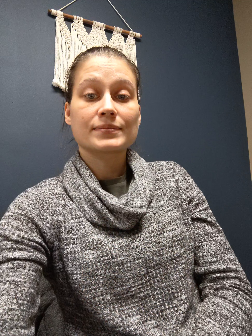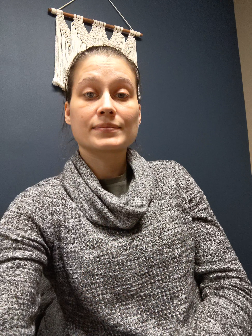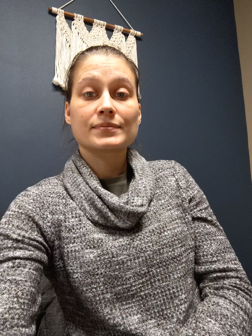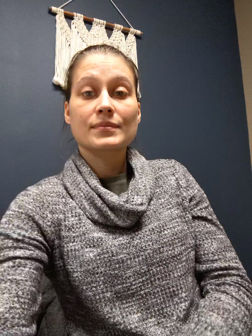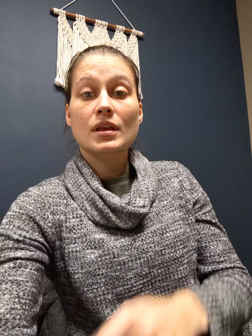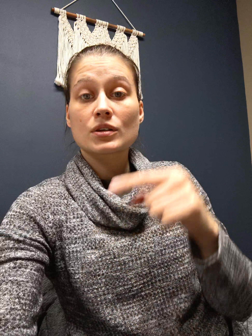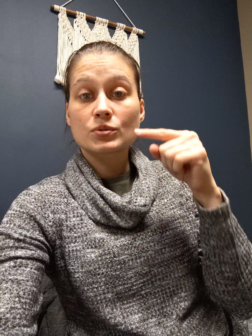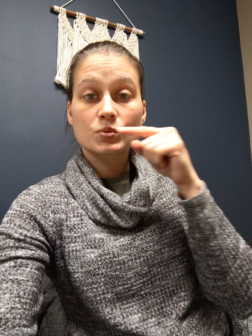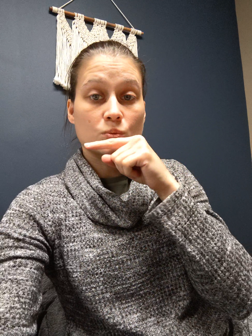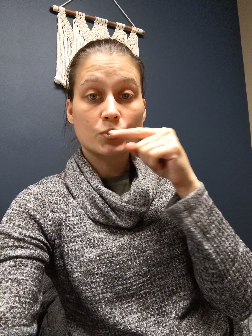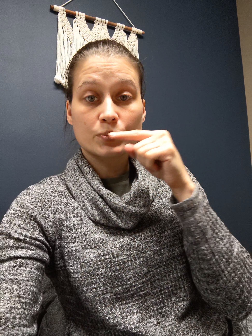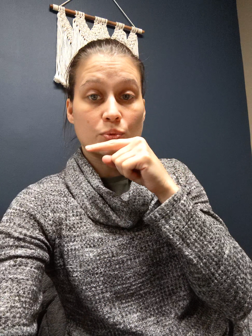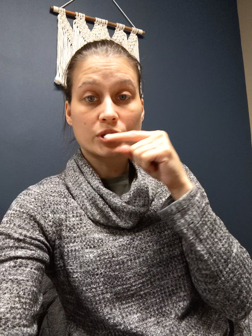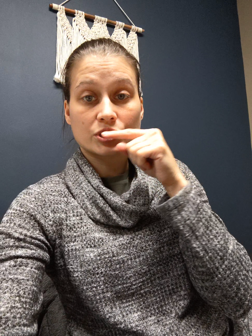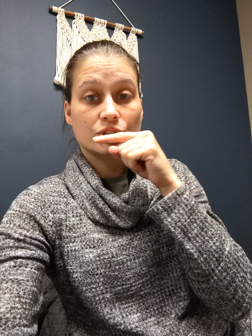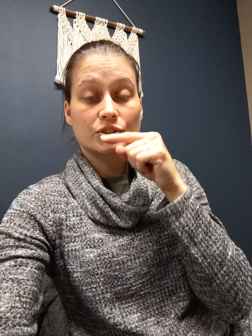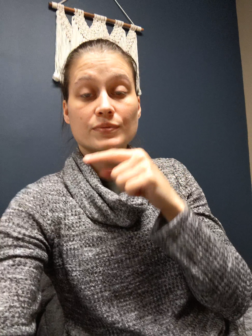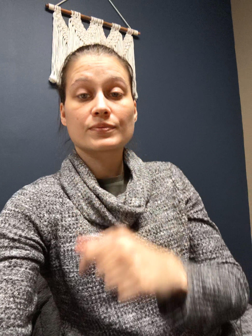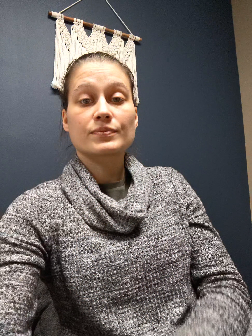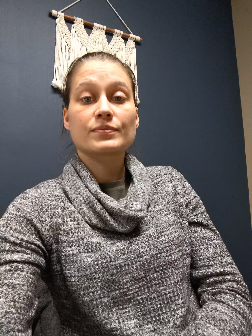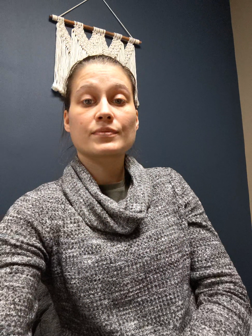toothbrush